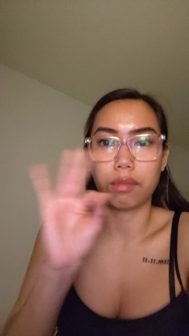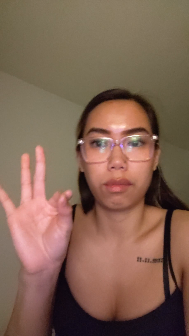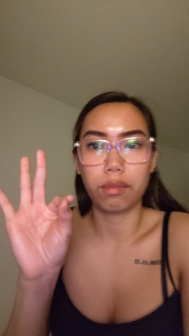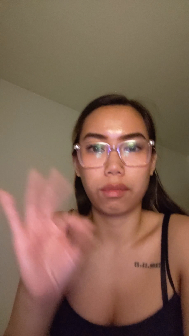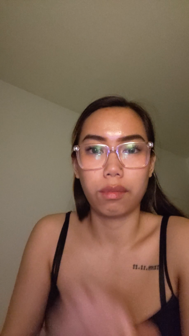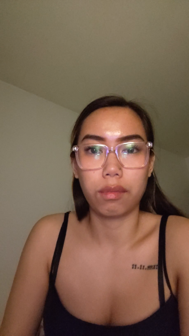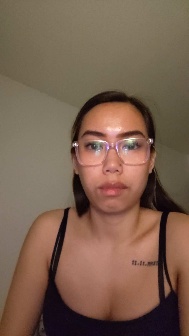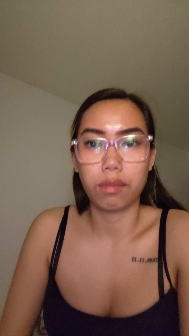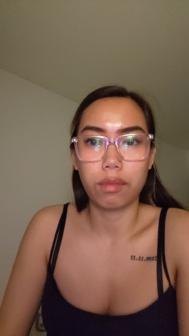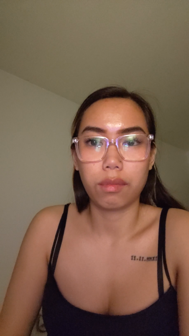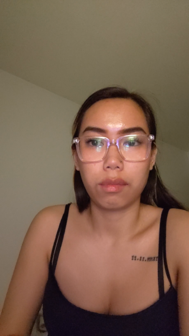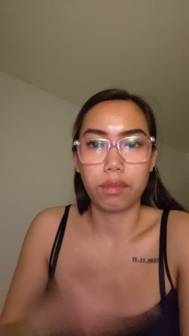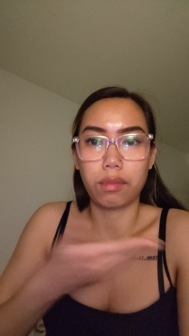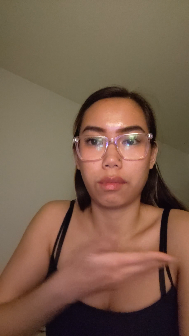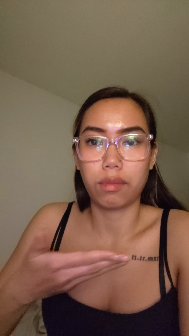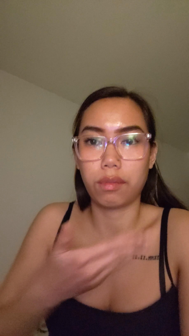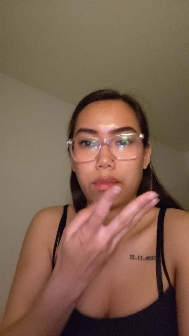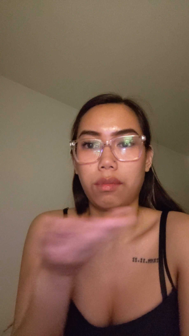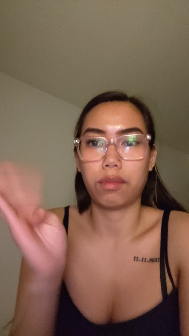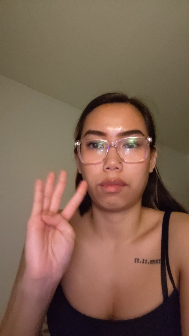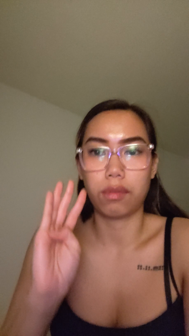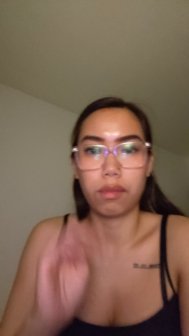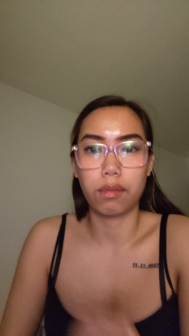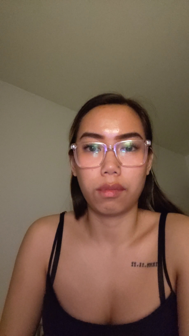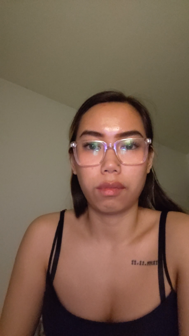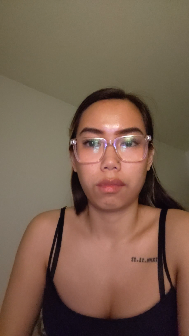crib